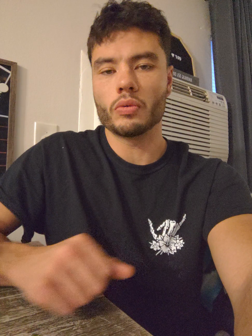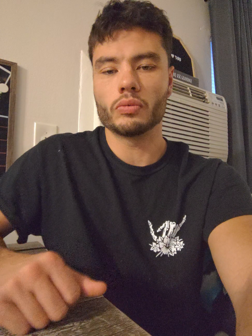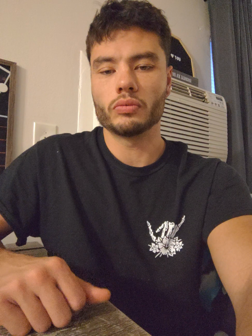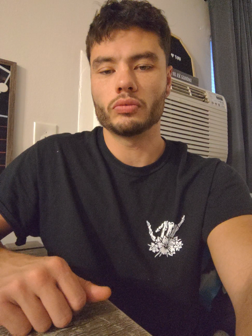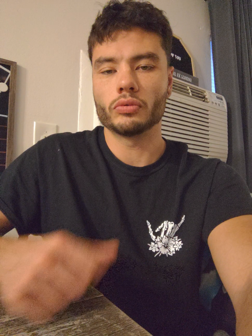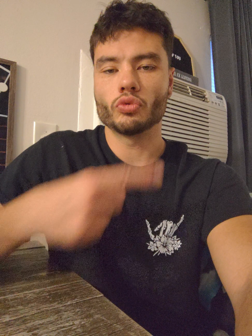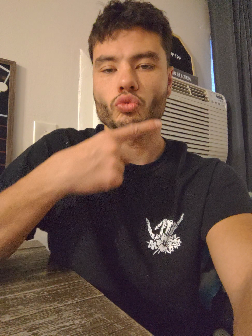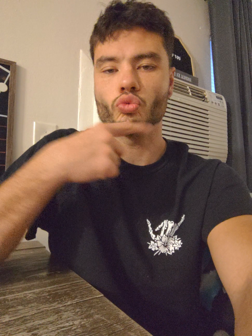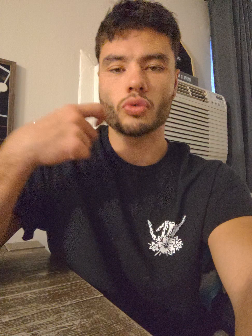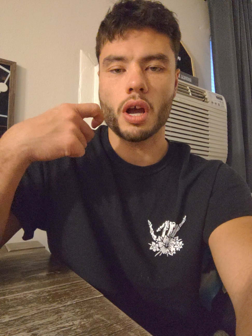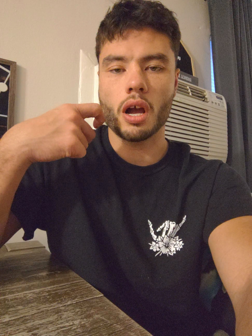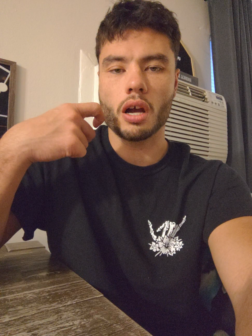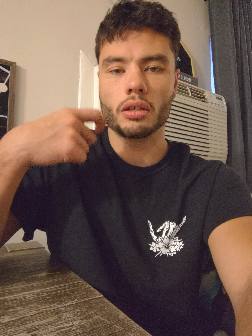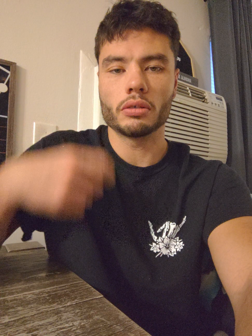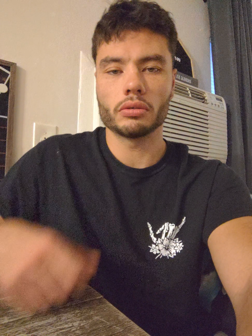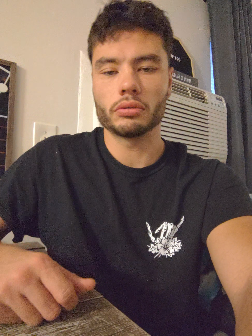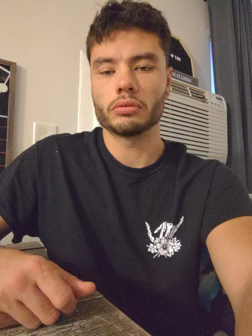dry